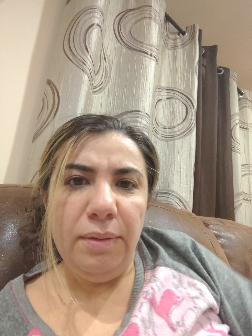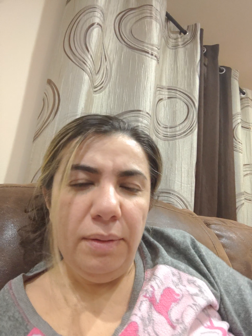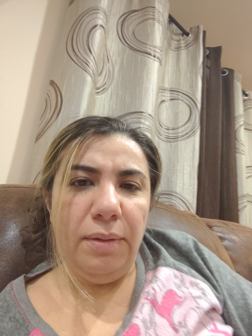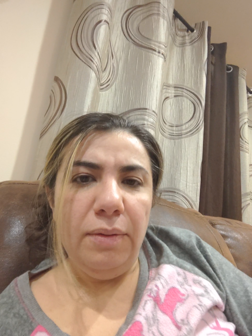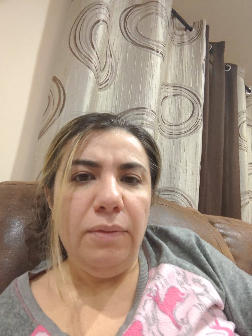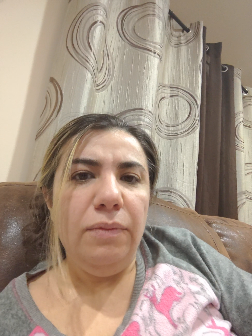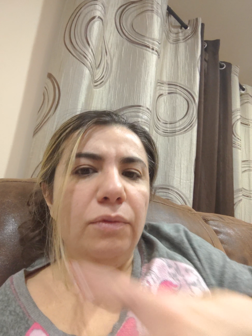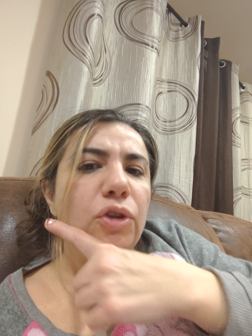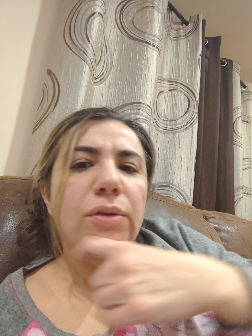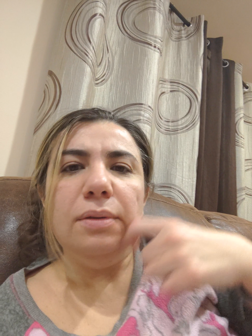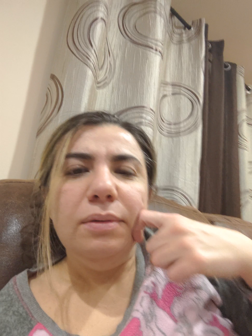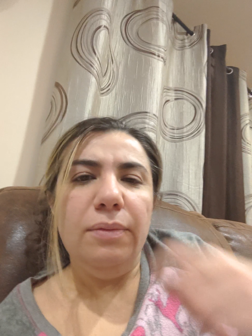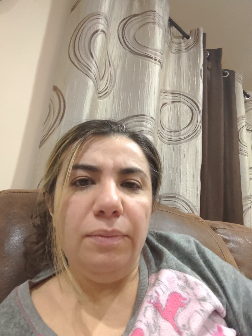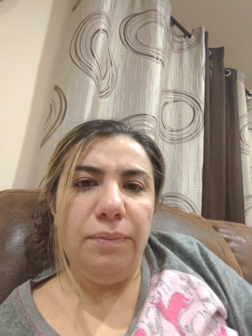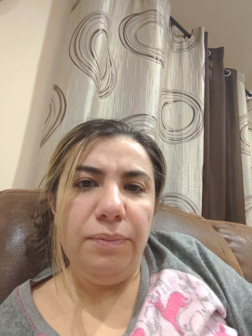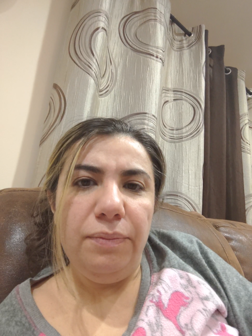dry